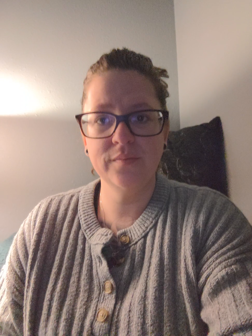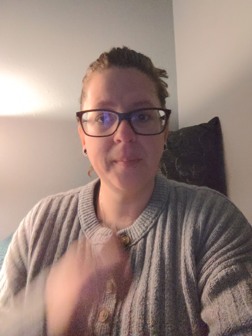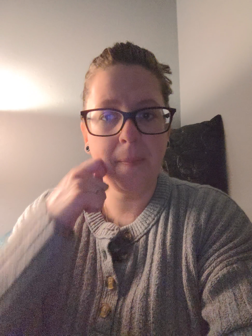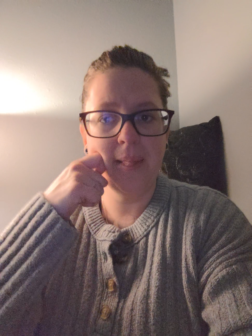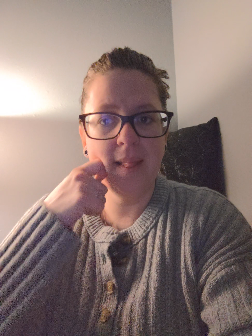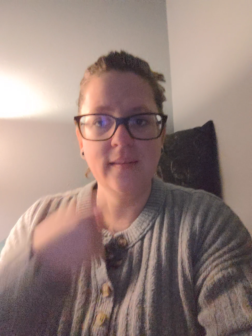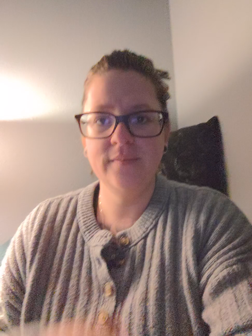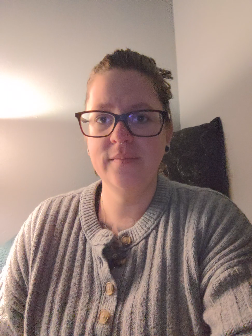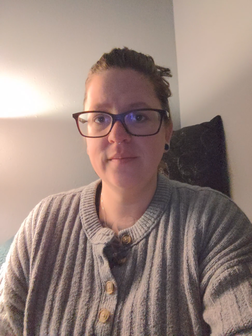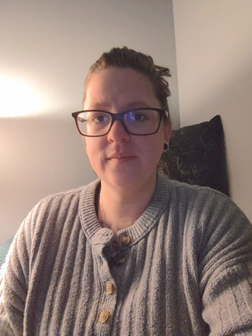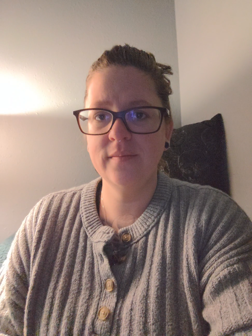apple